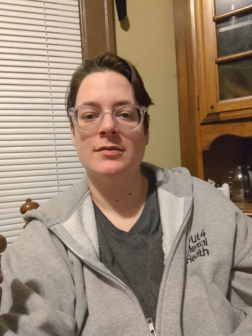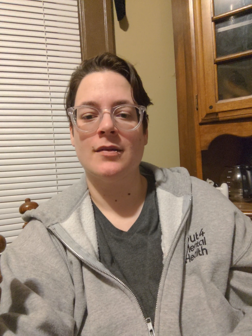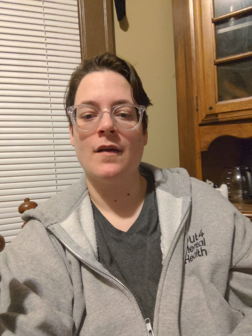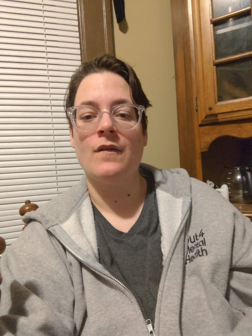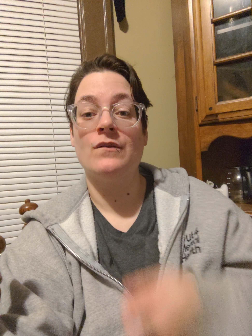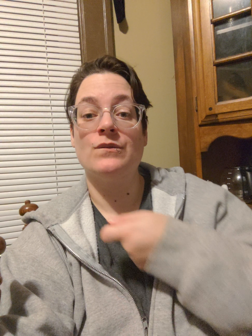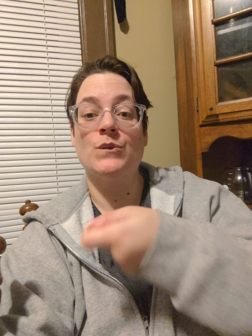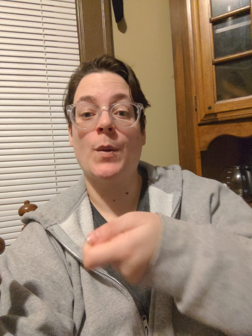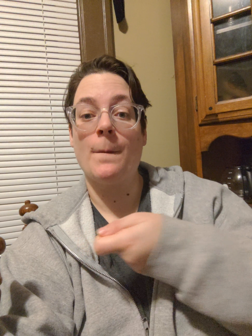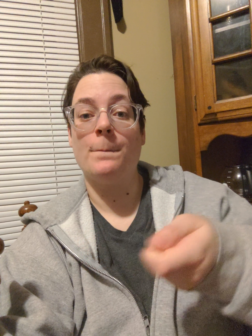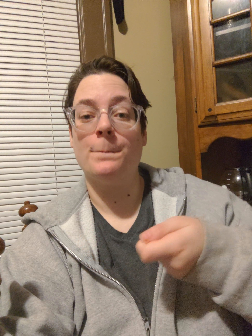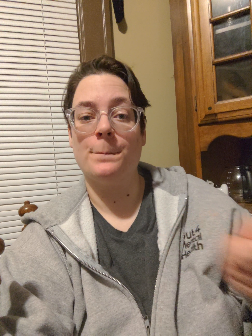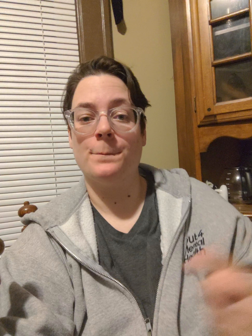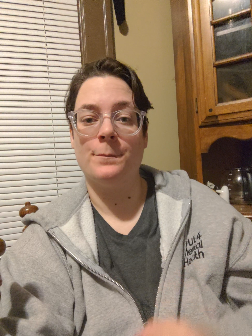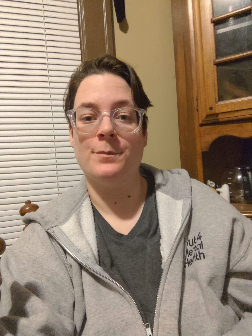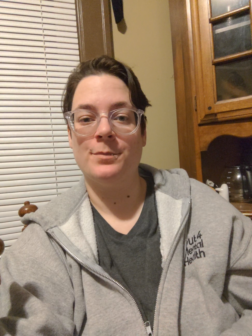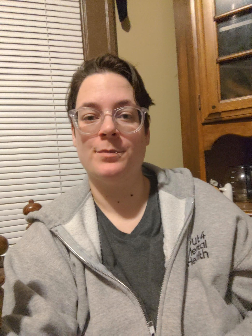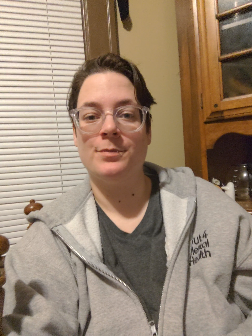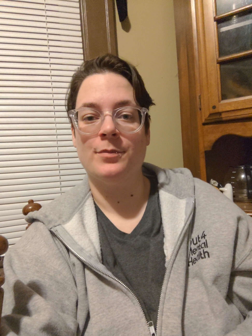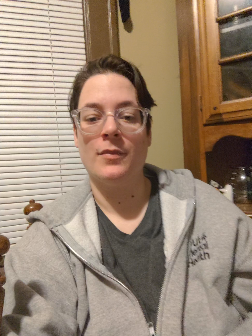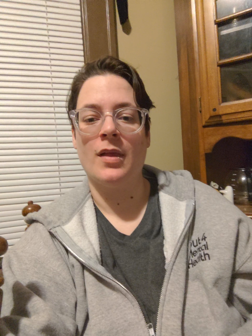vacuum